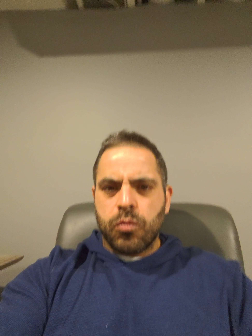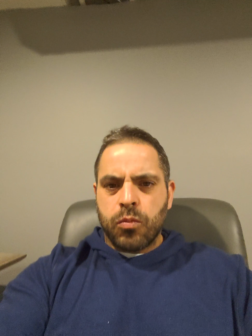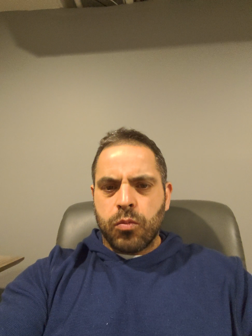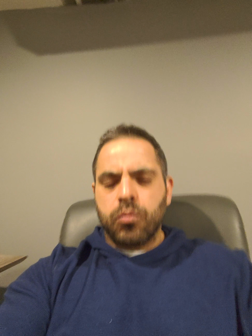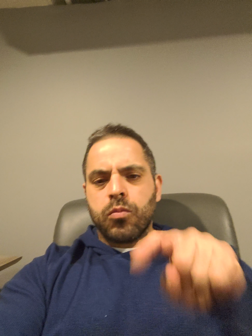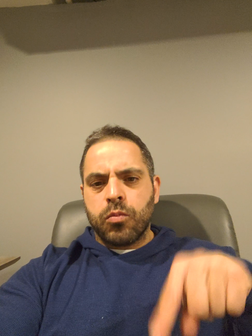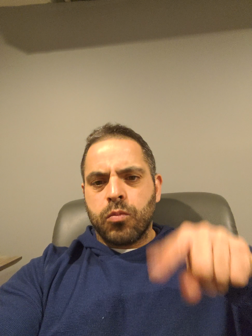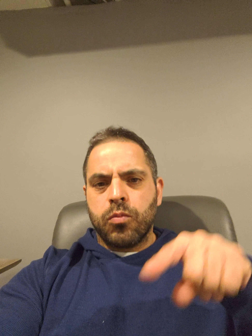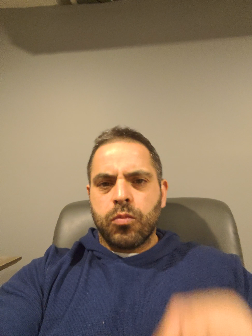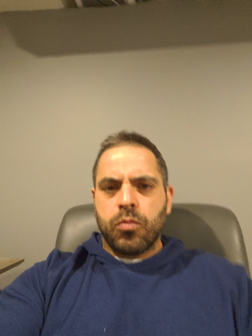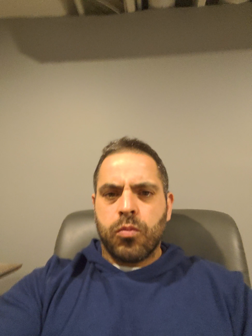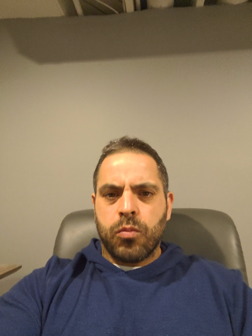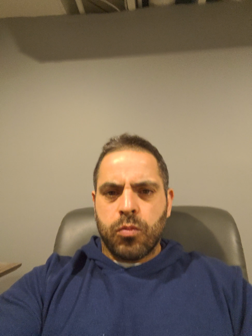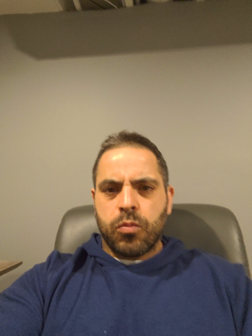time